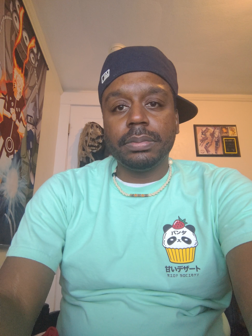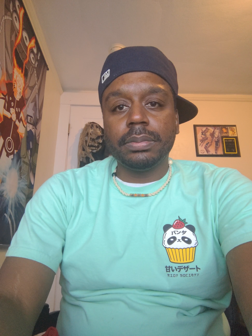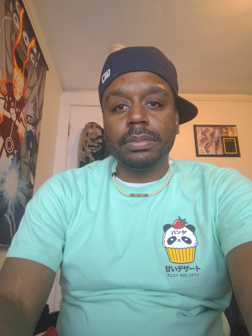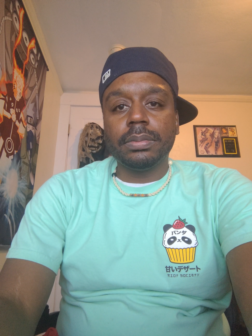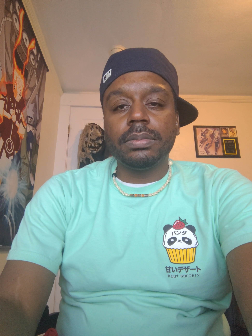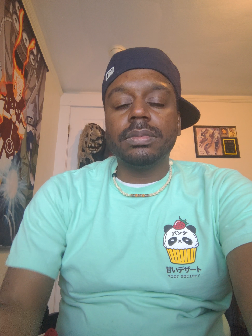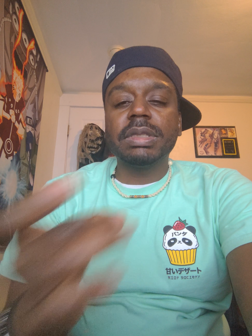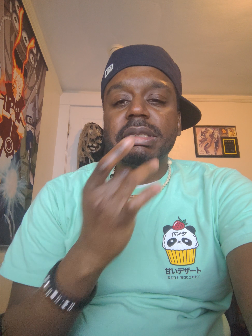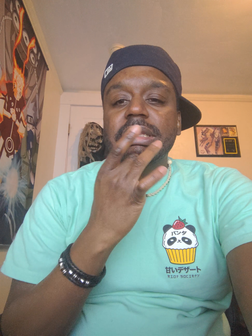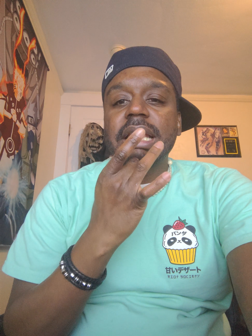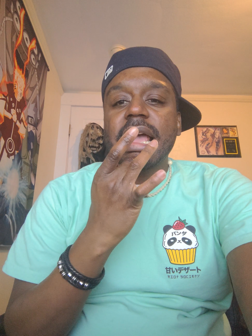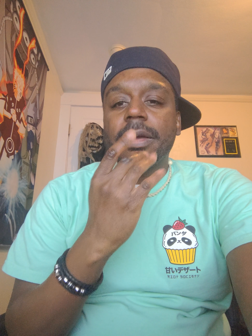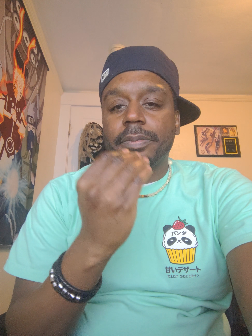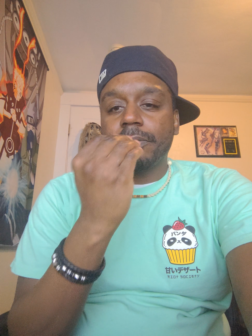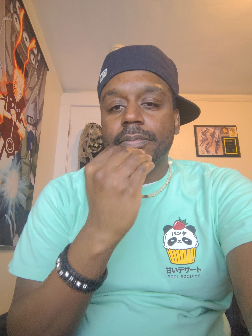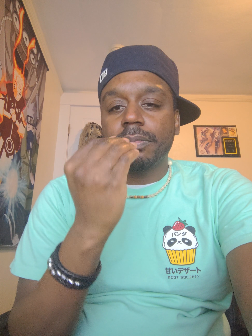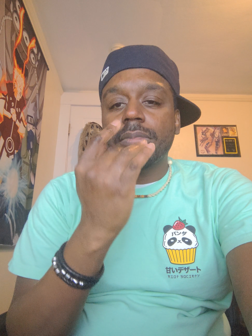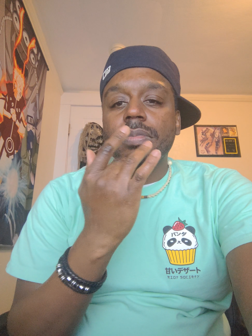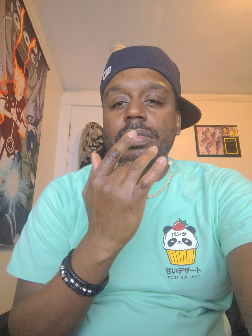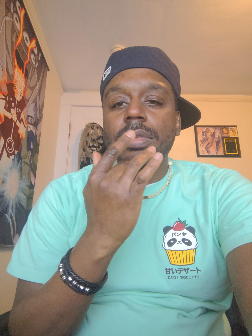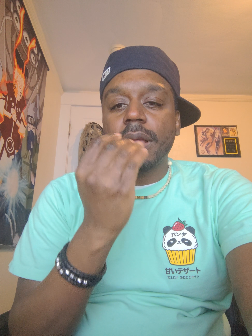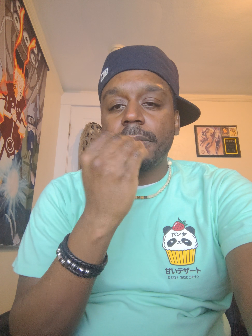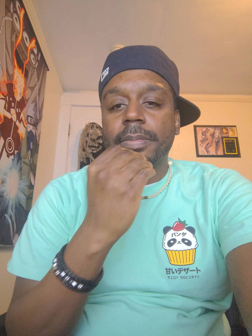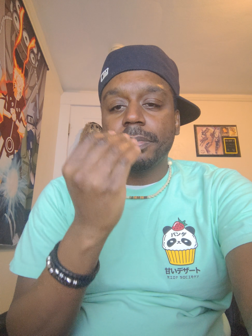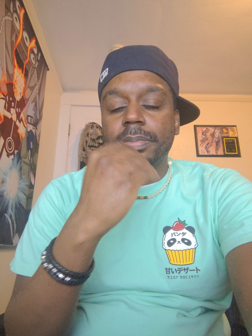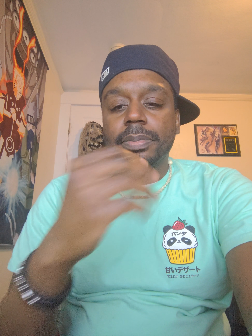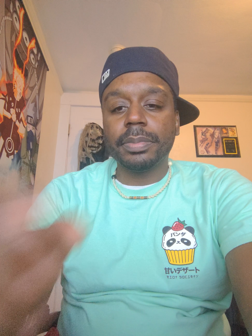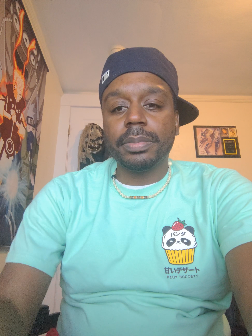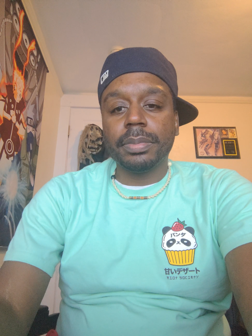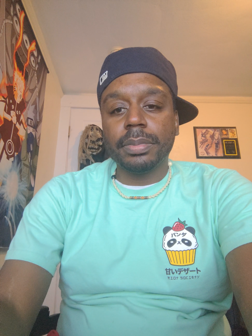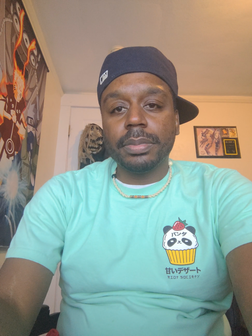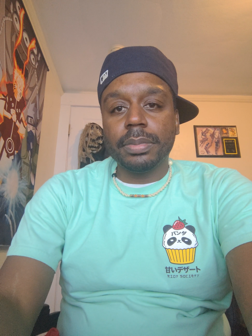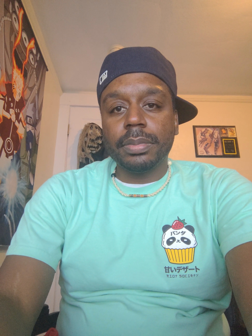snack